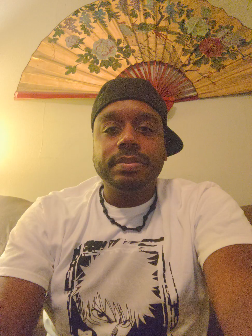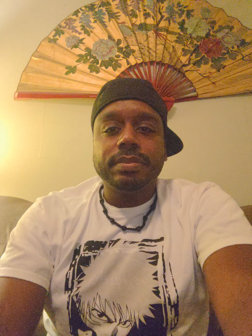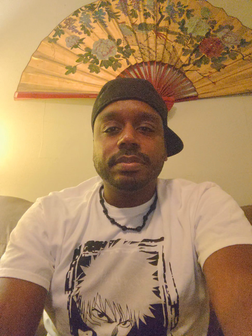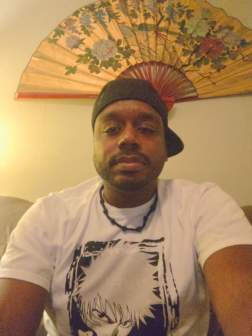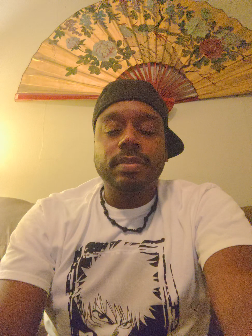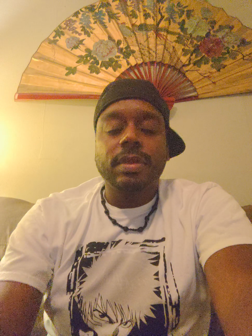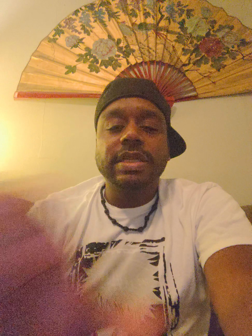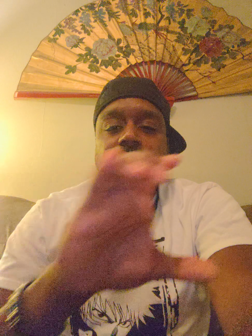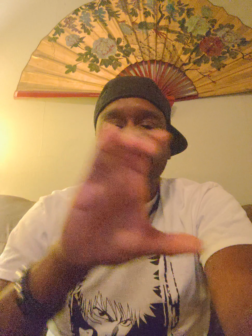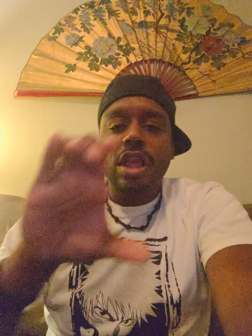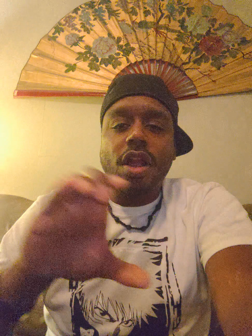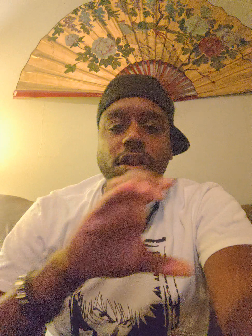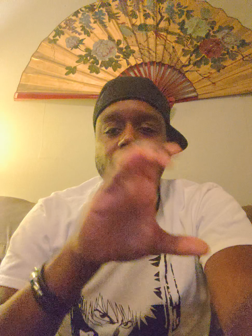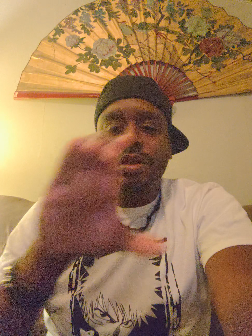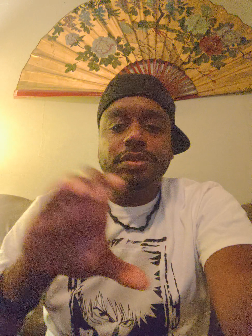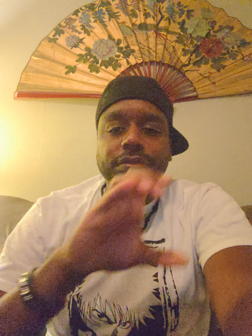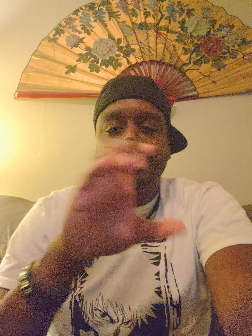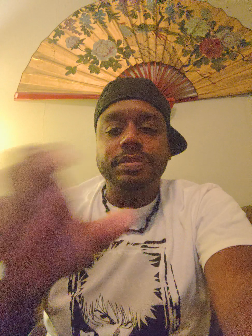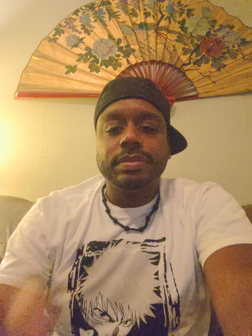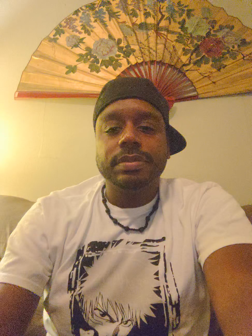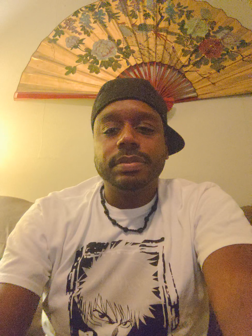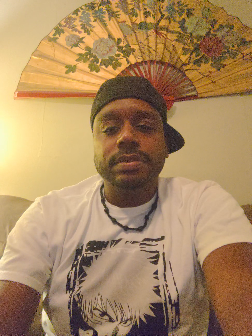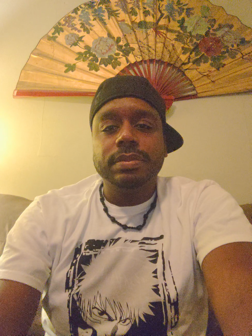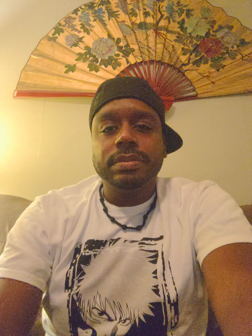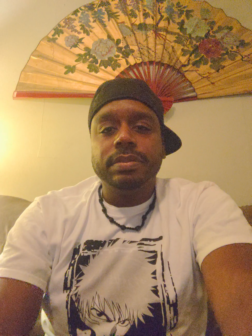chocolate